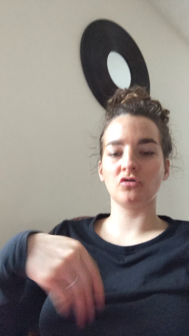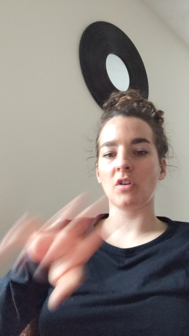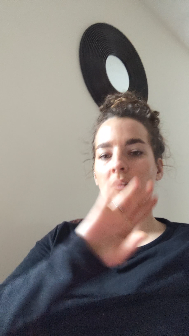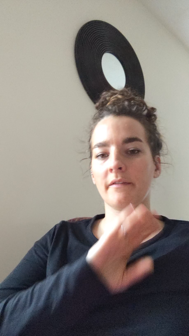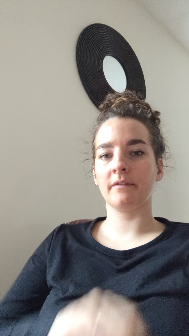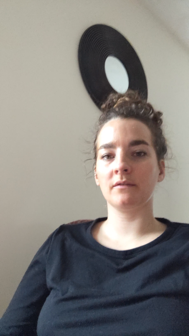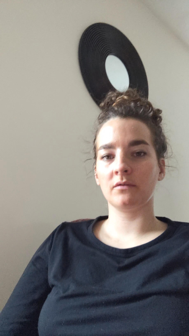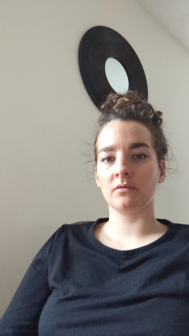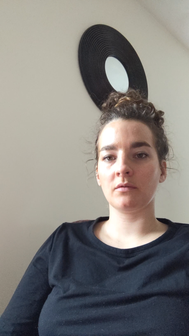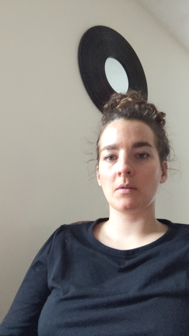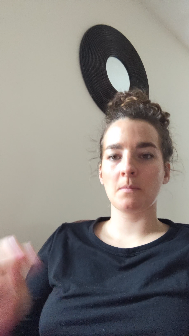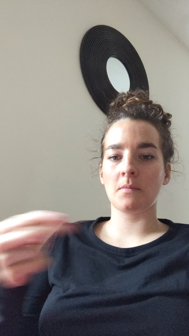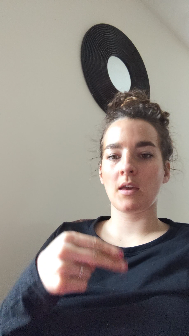belt